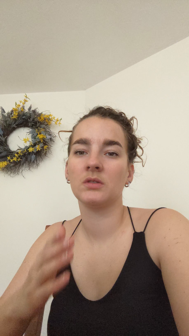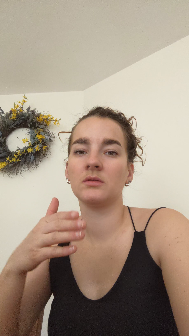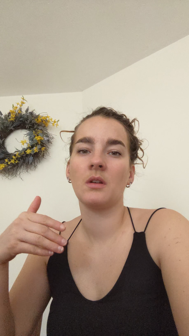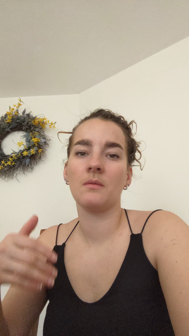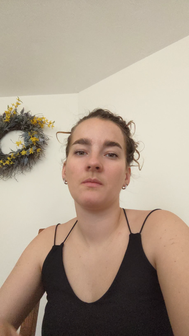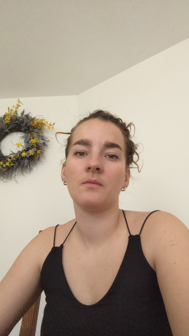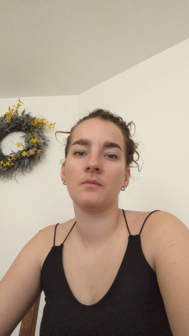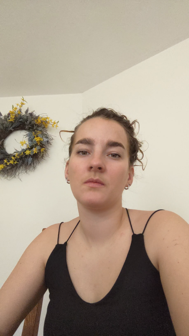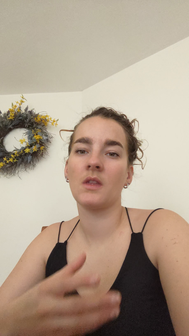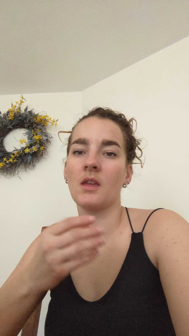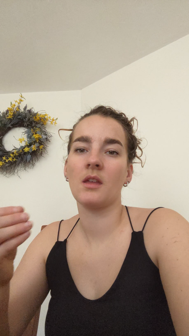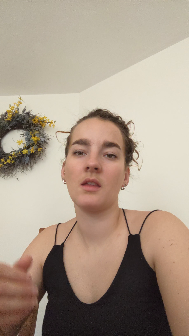and